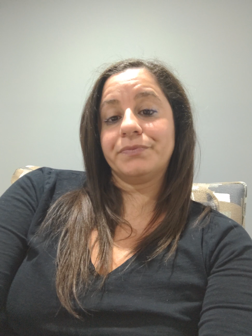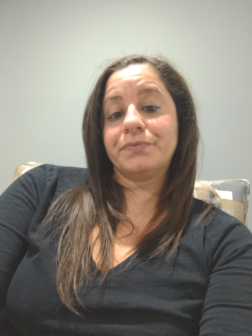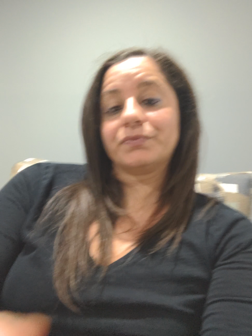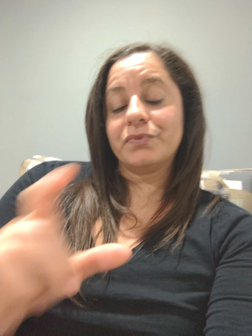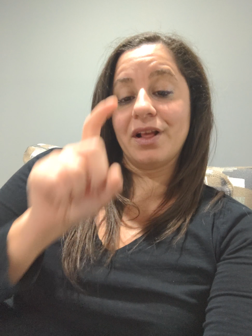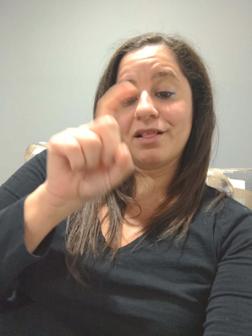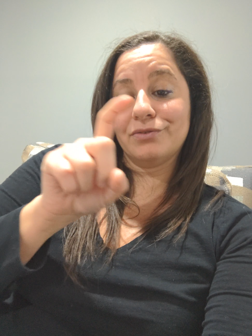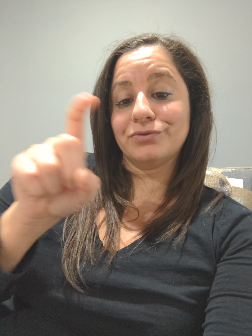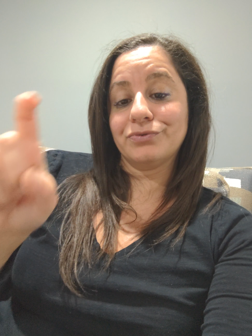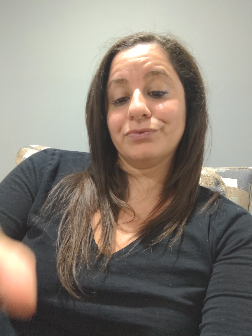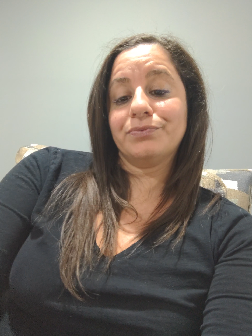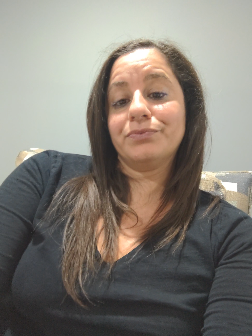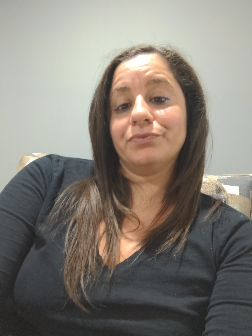closet